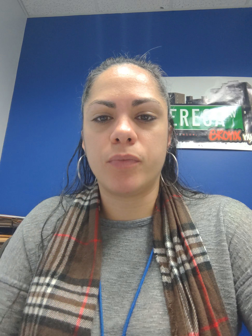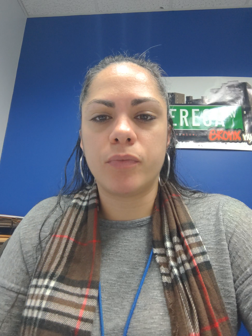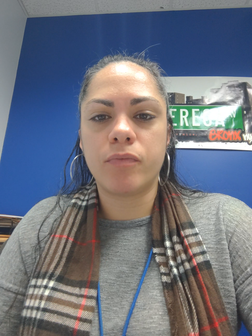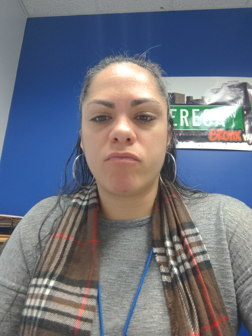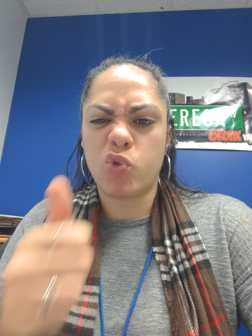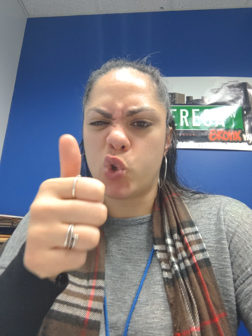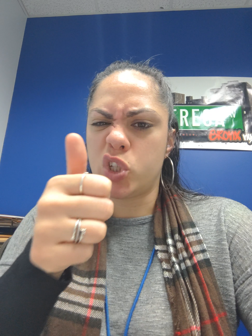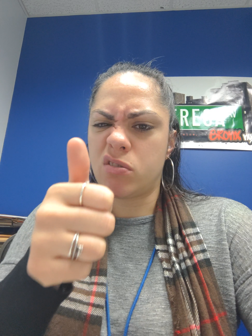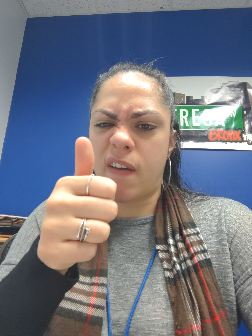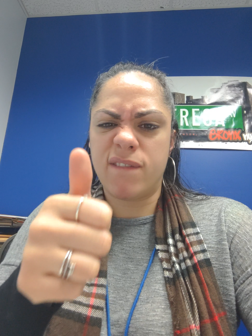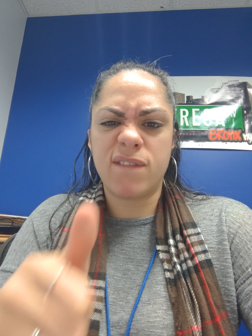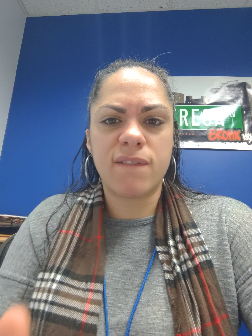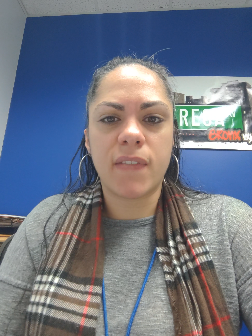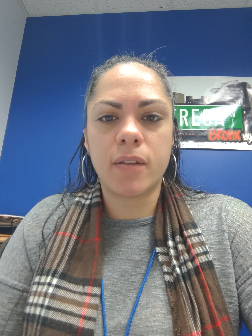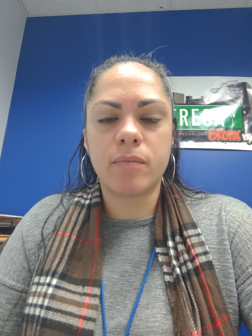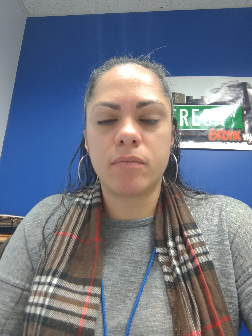yourself